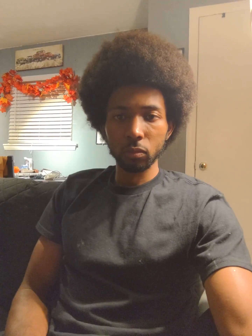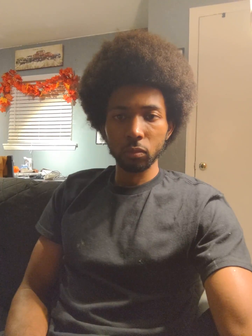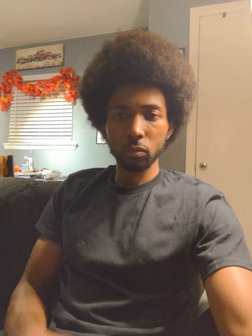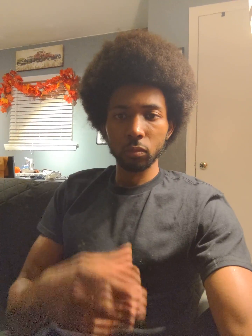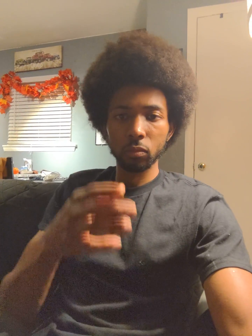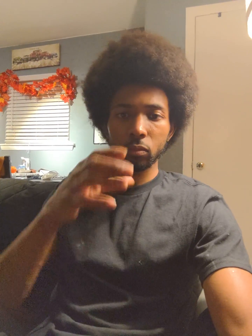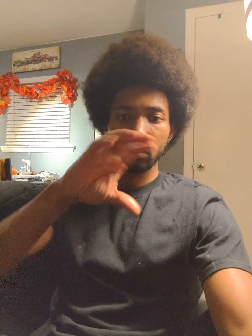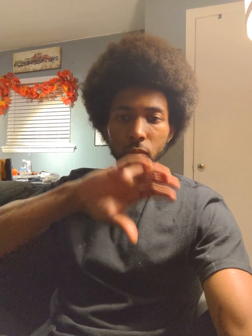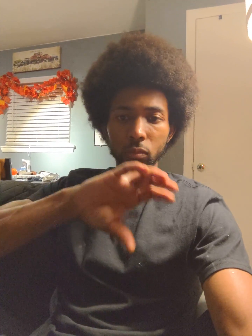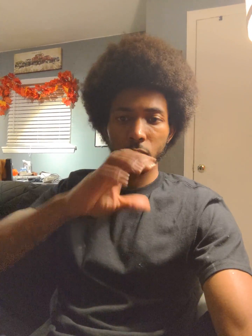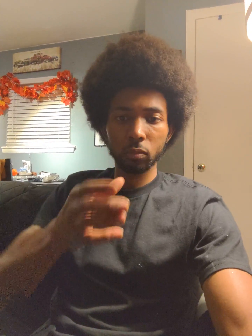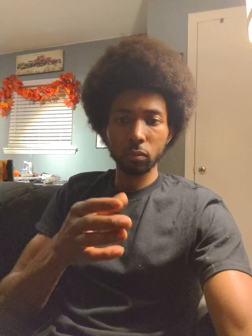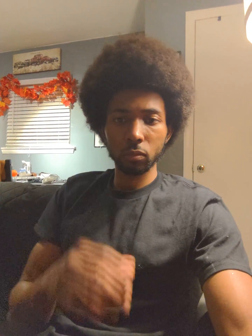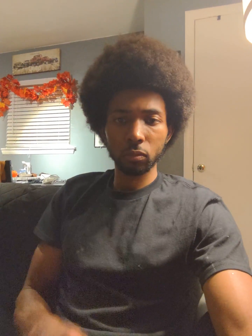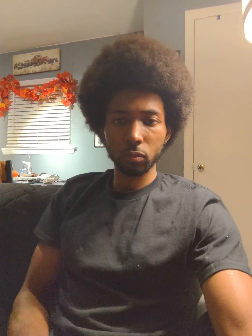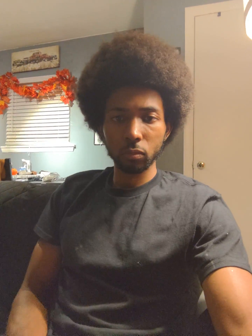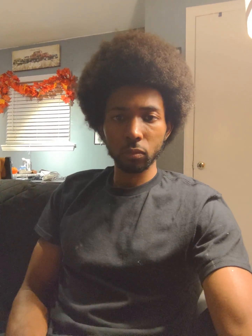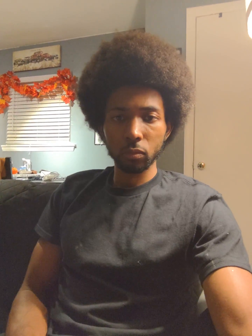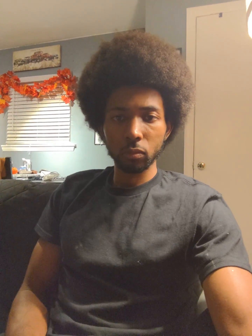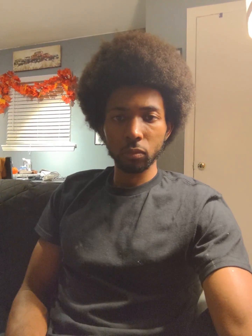pour